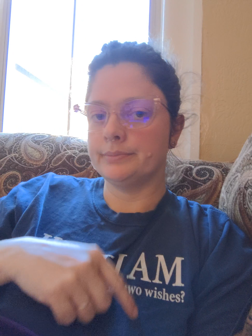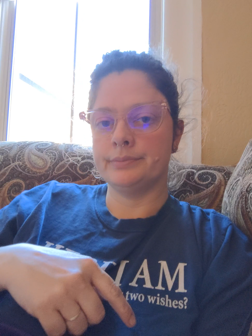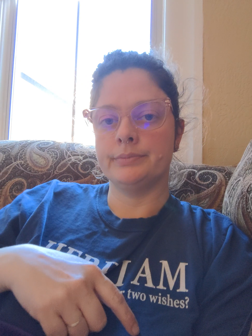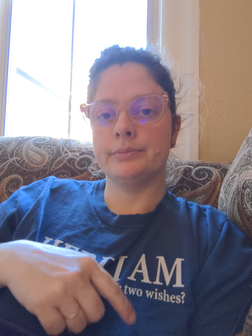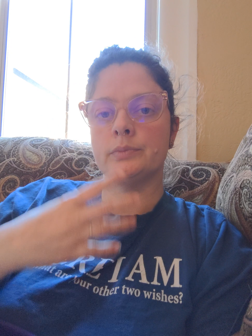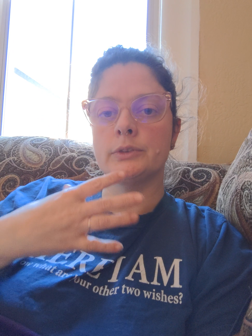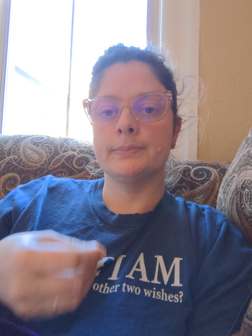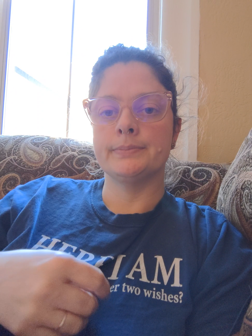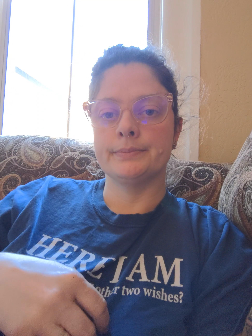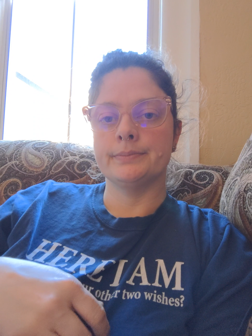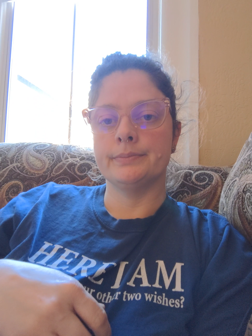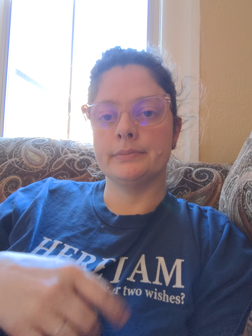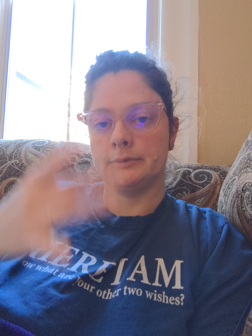wet